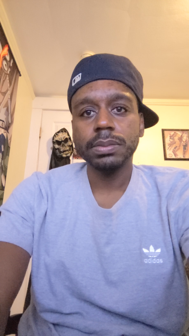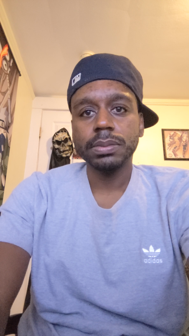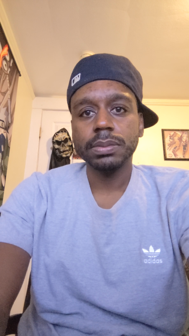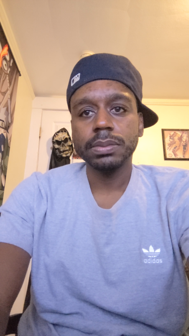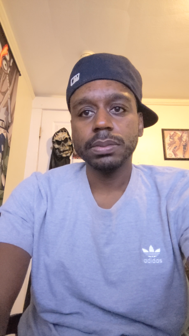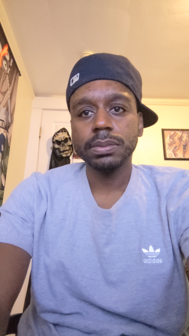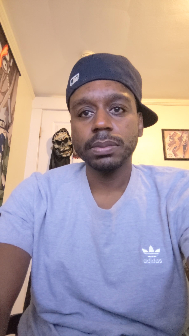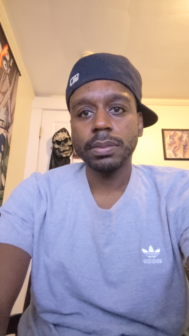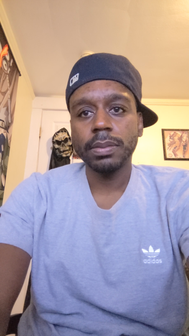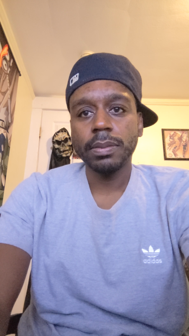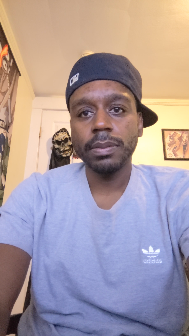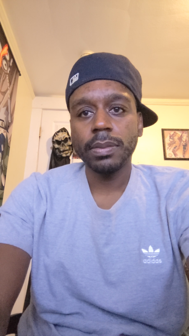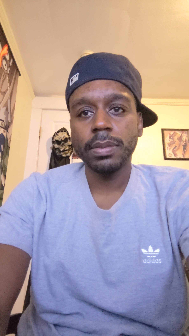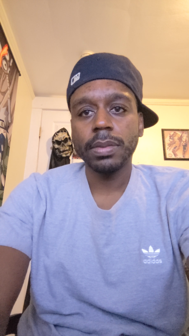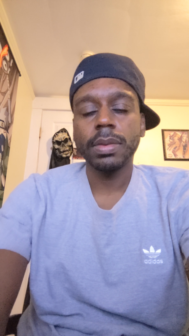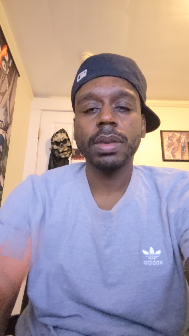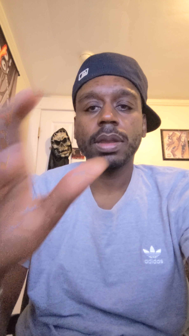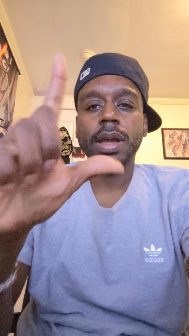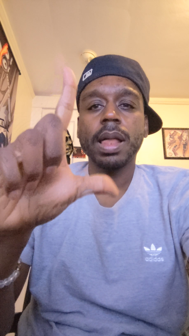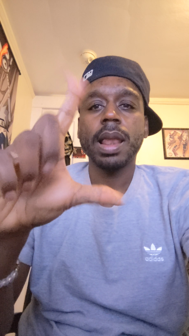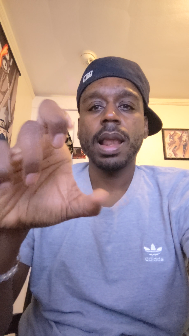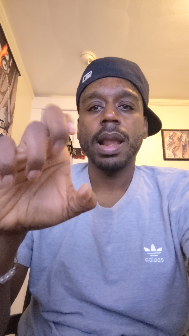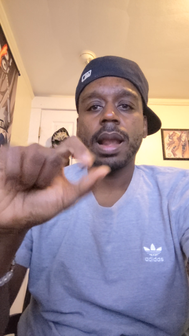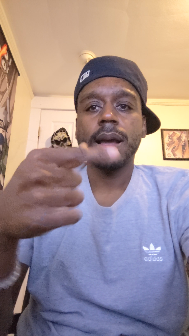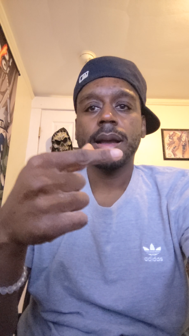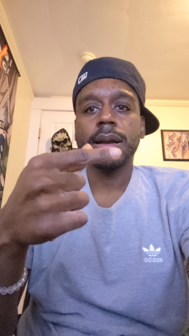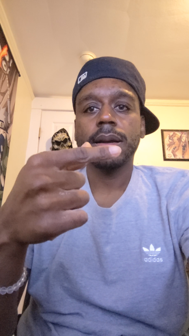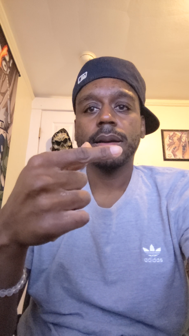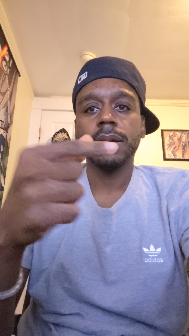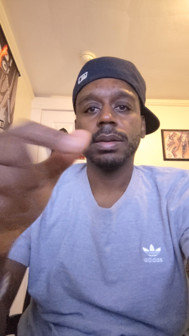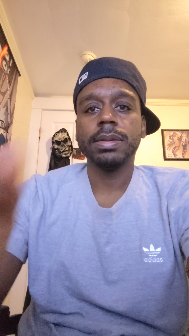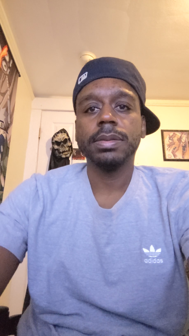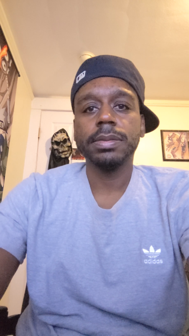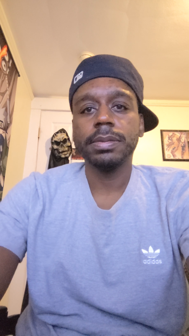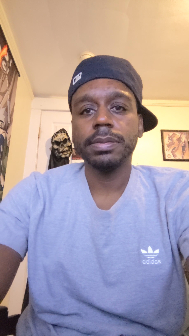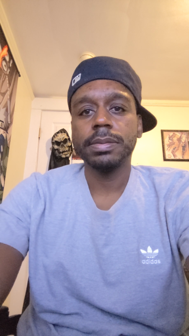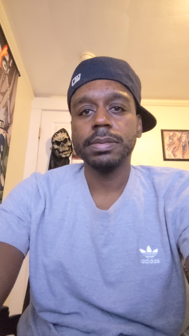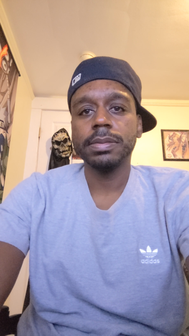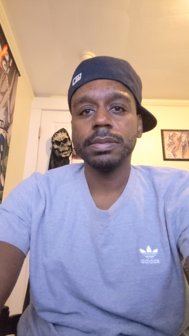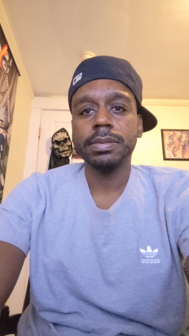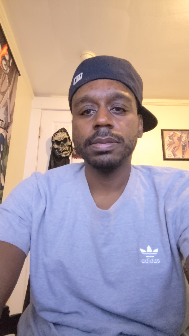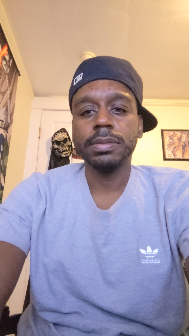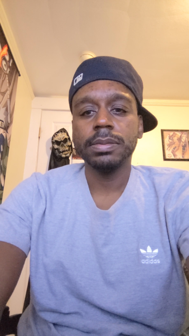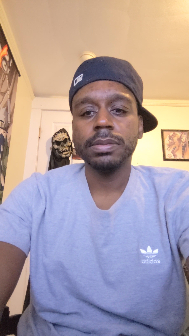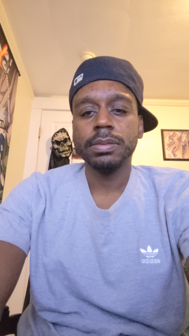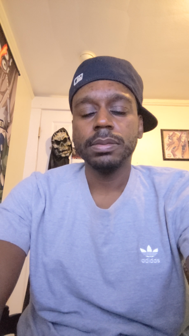leg